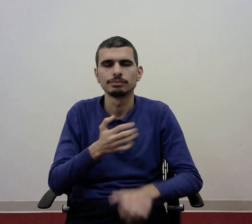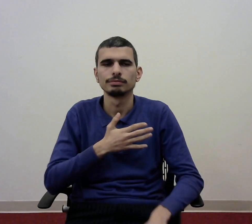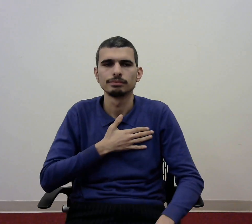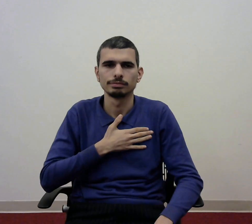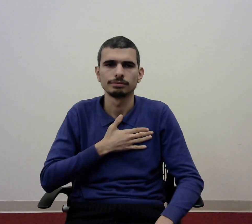mənə